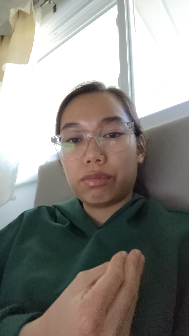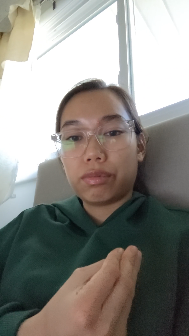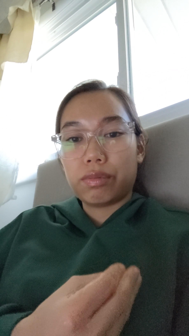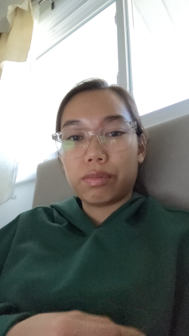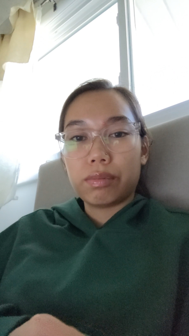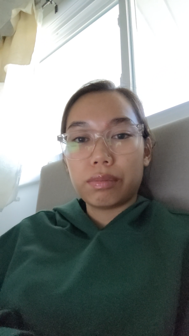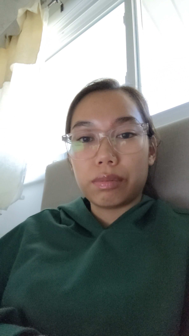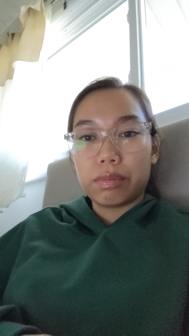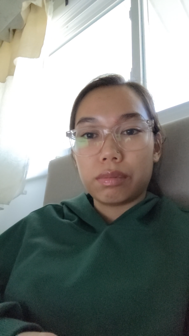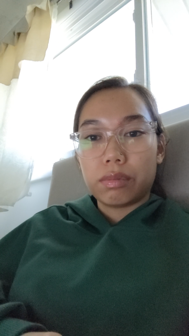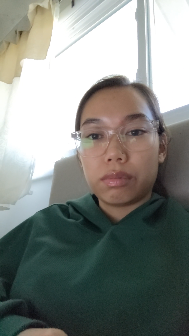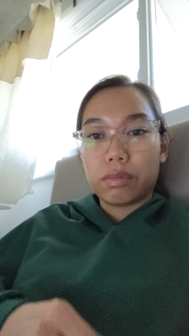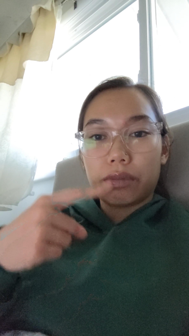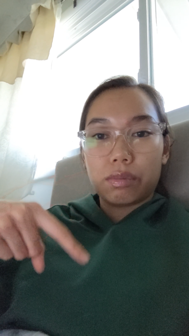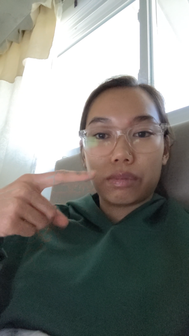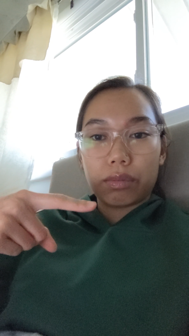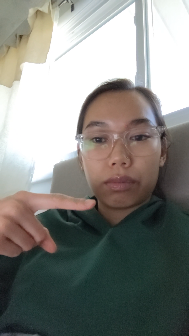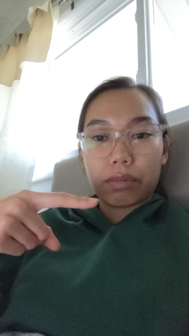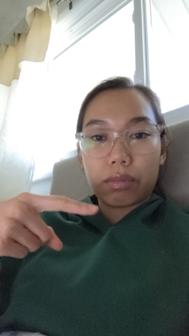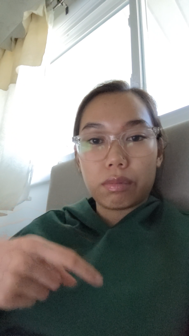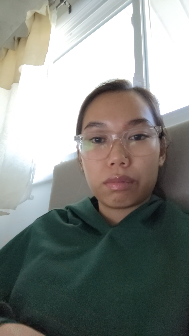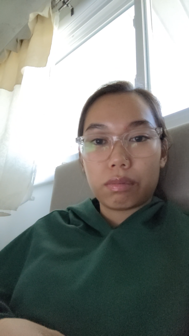about